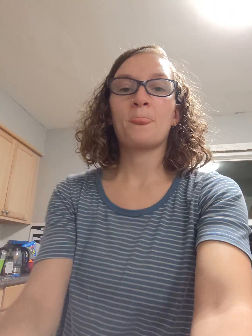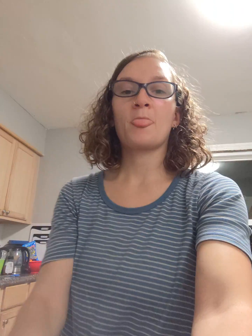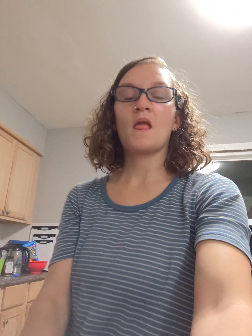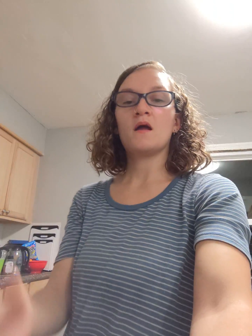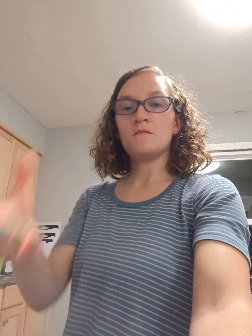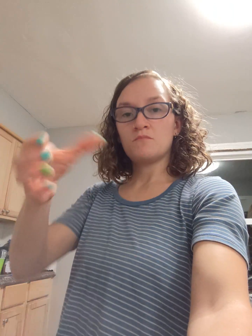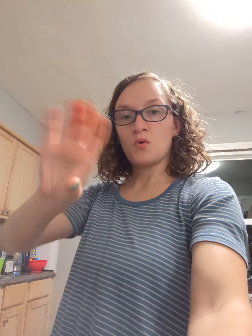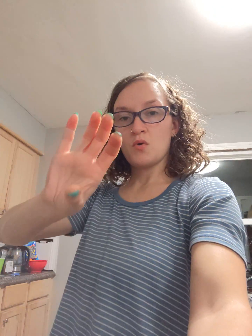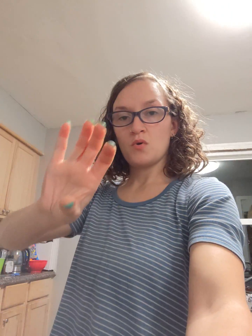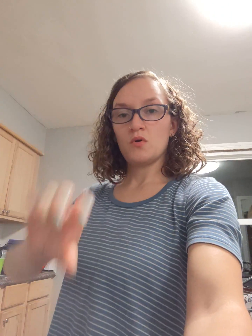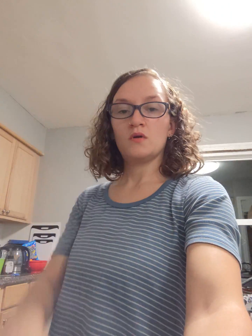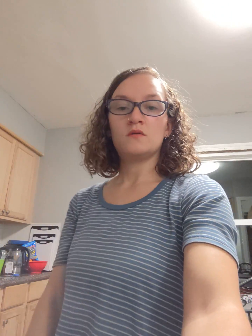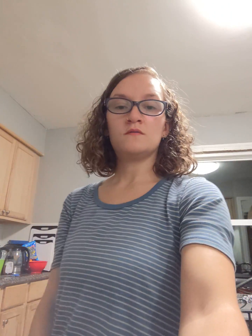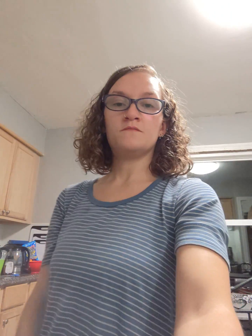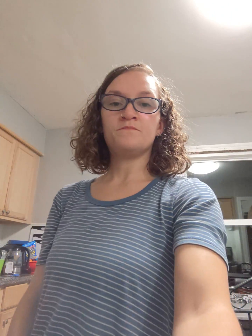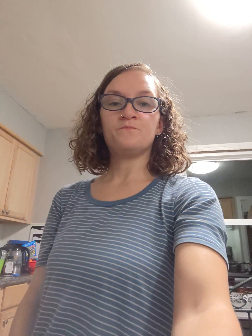pour